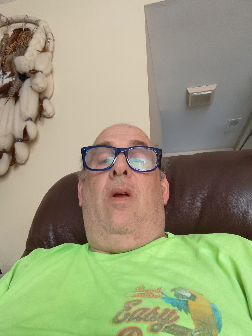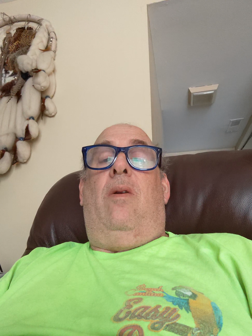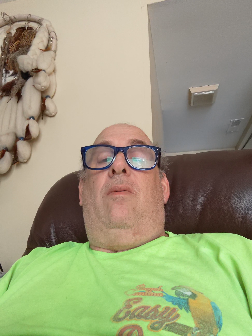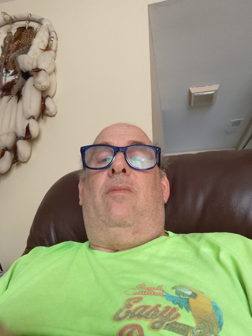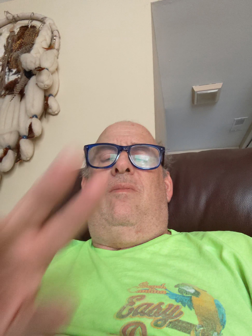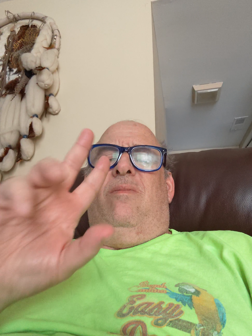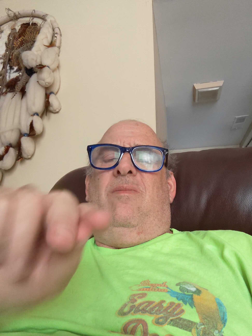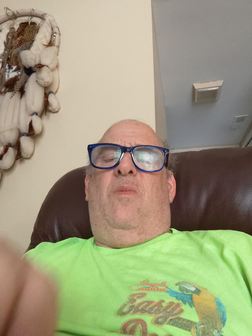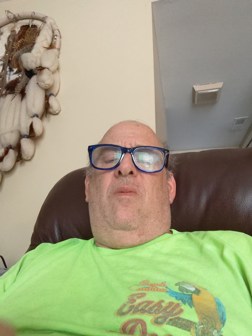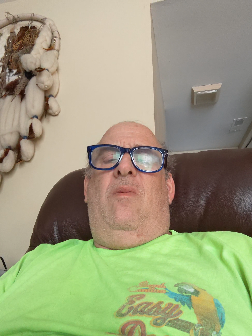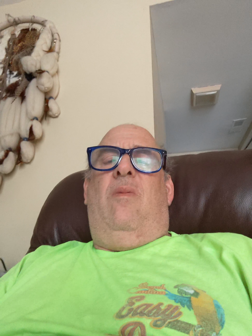no